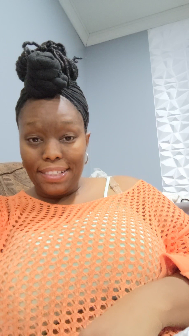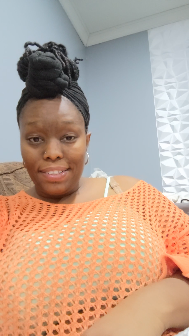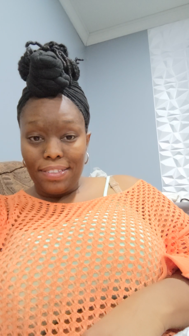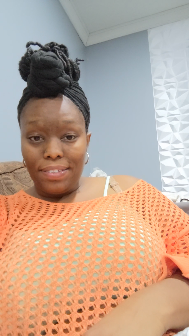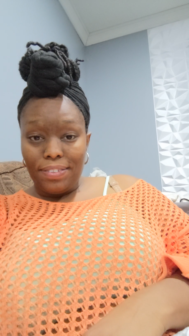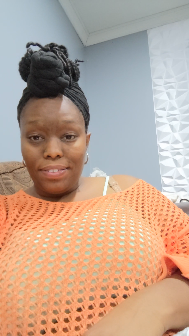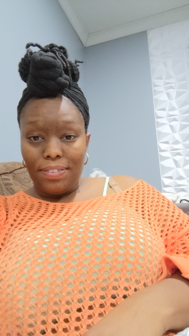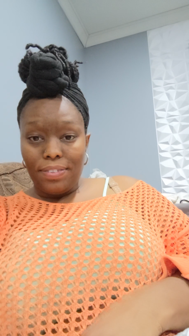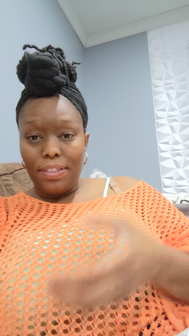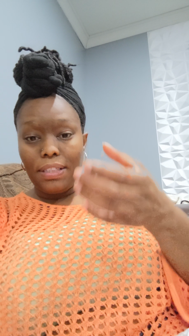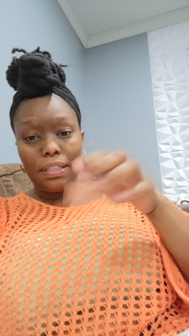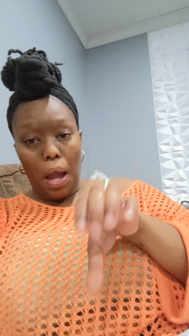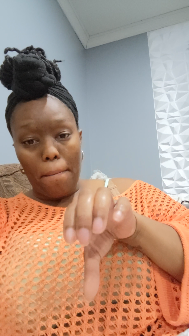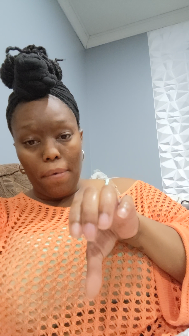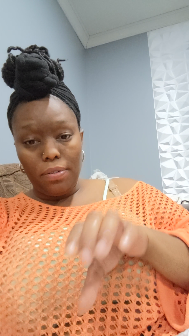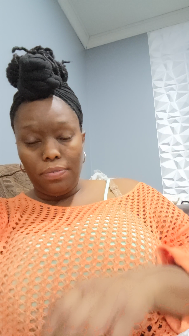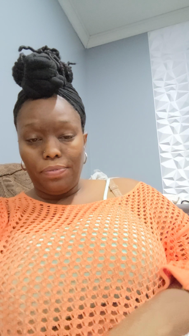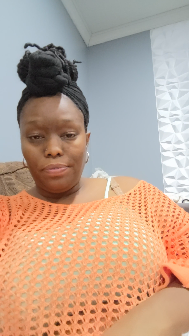dump